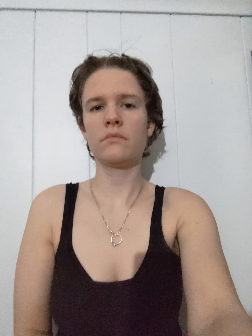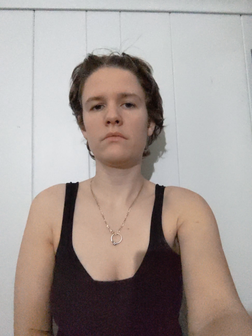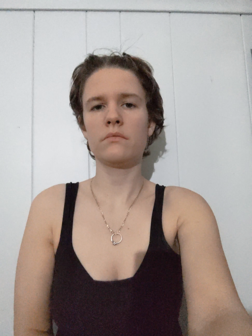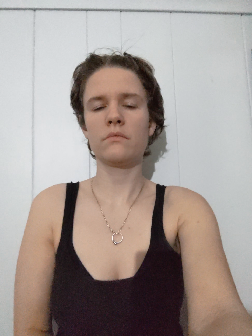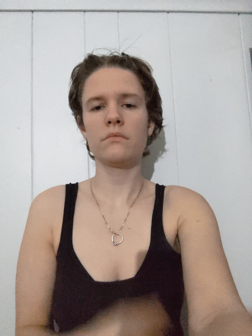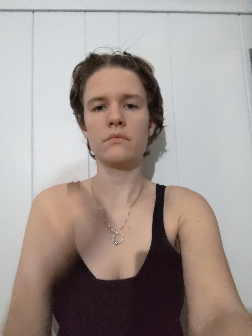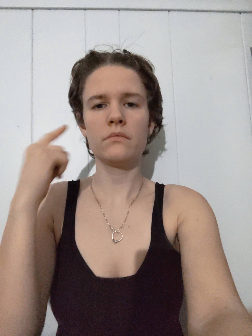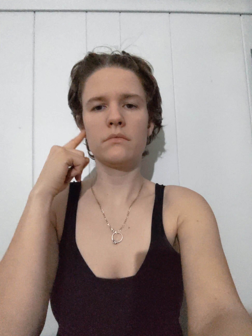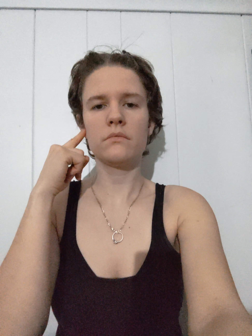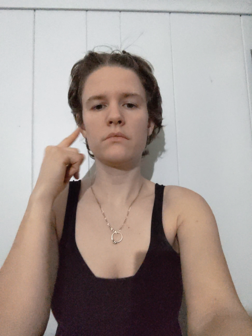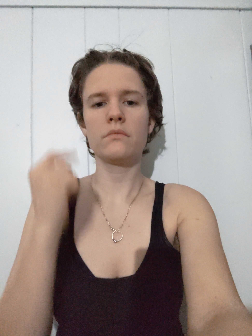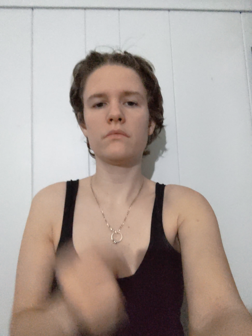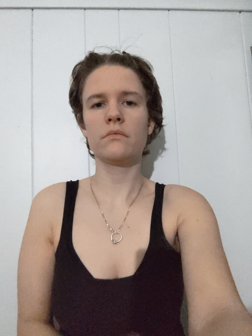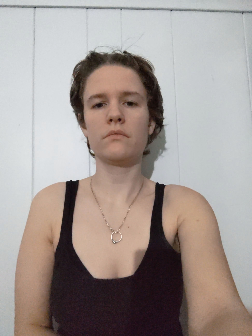ear